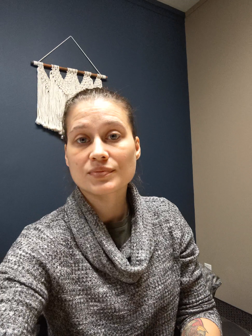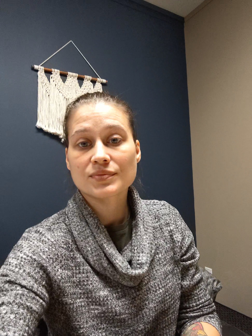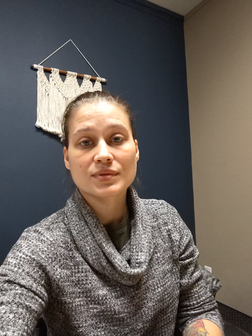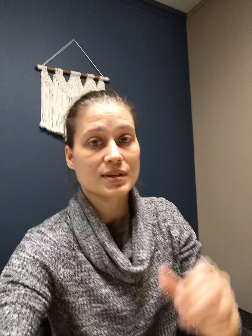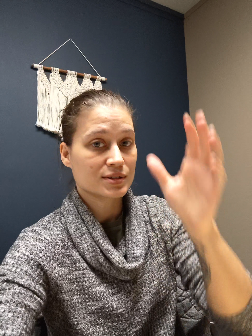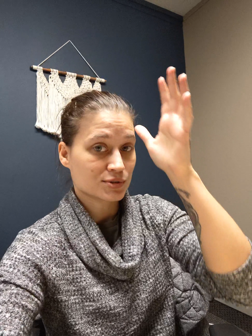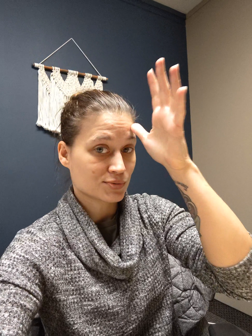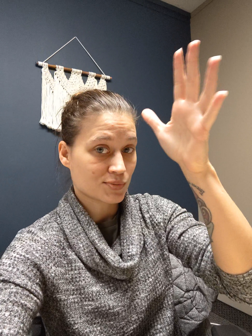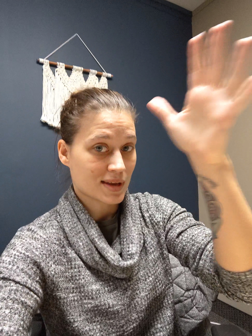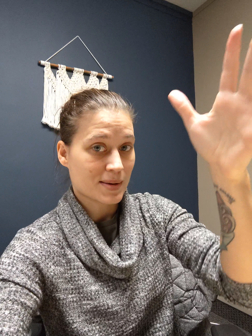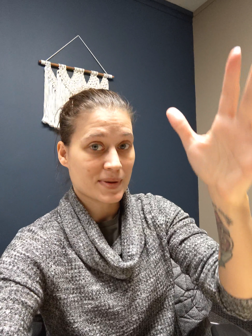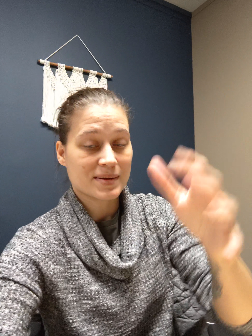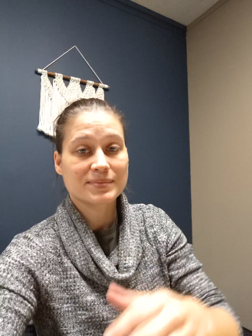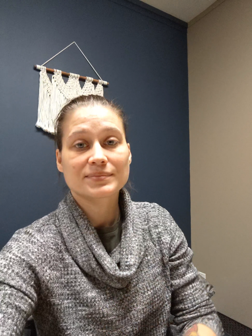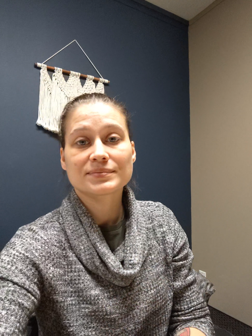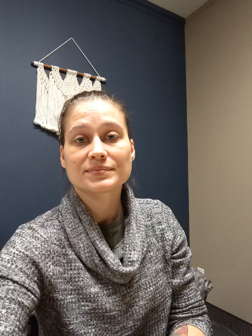grandpa